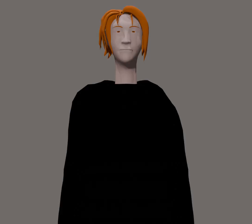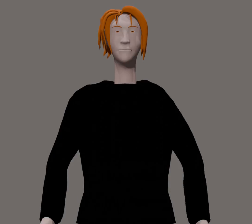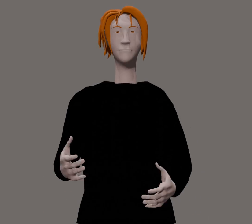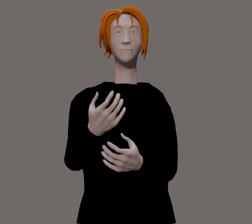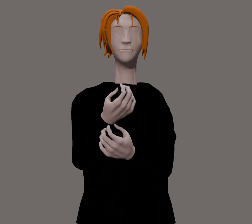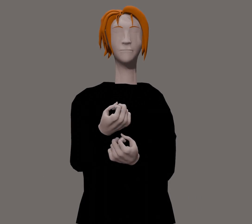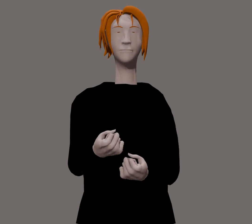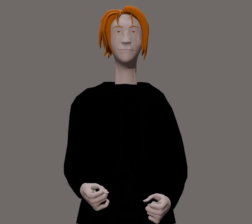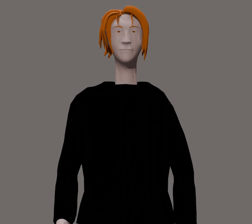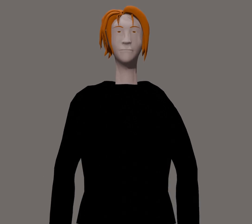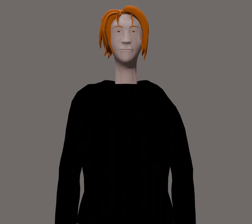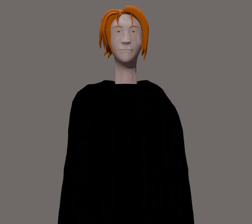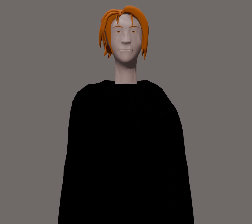Confident